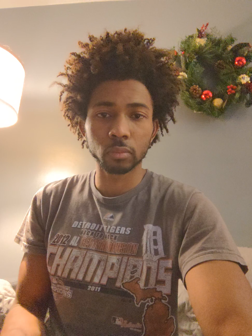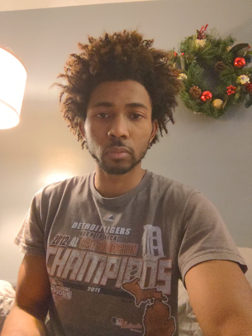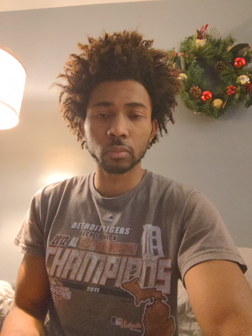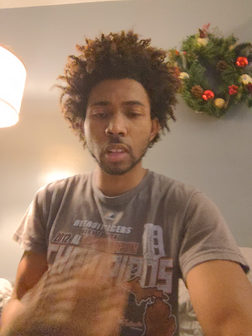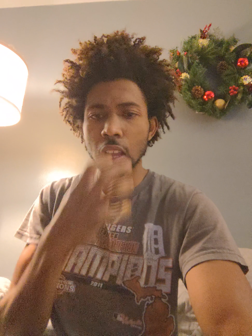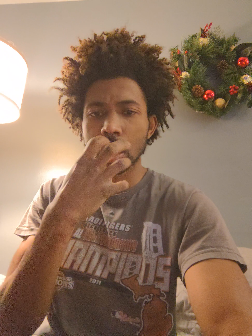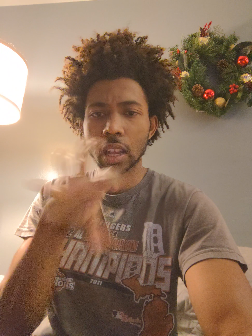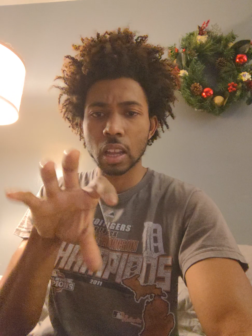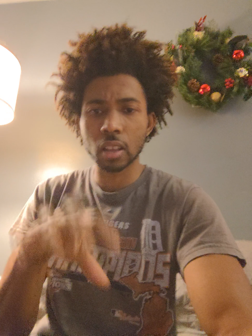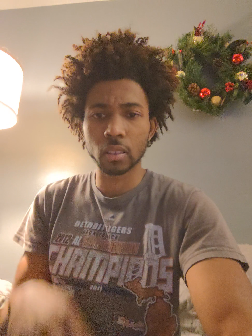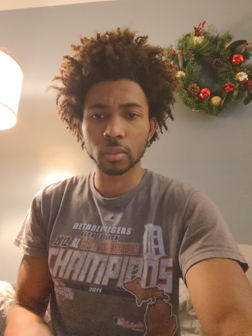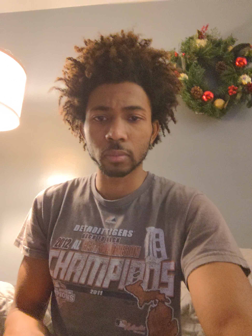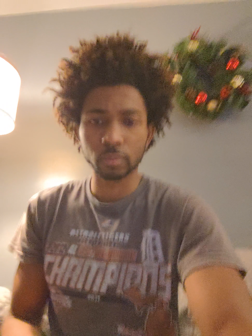hot